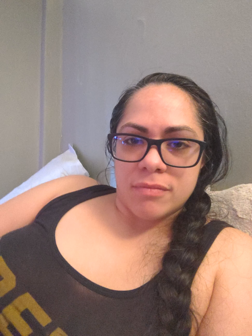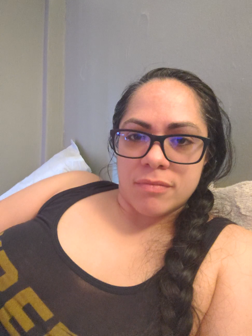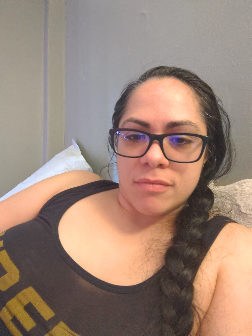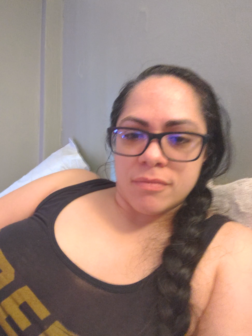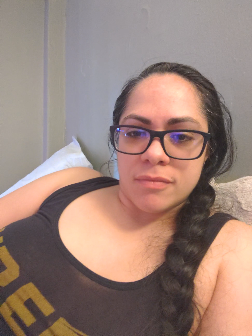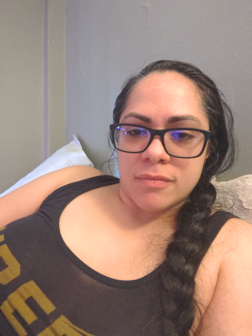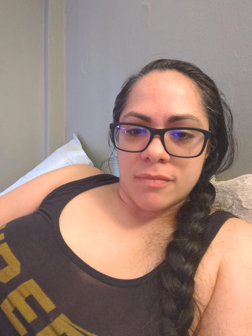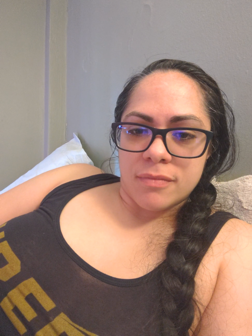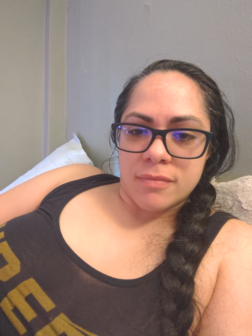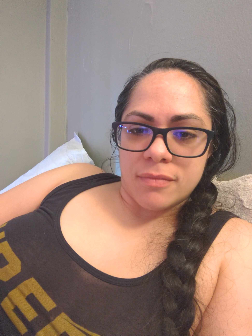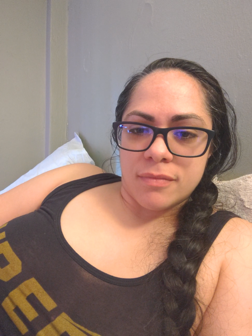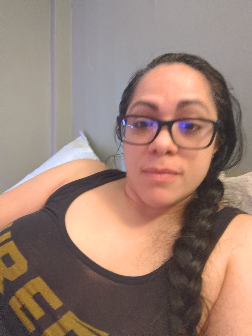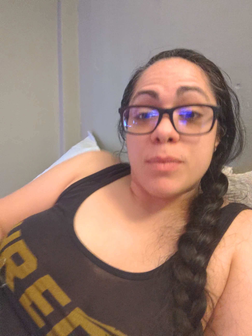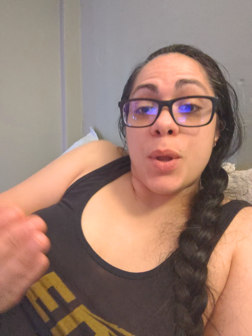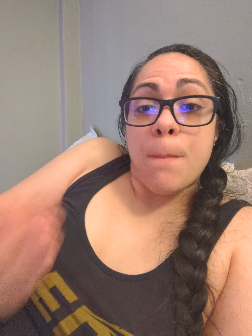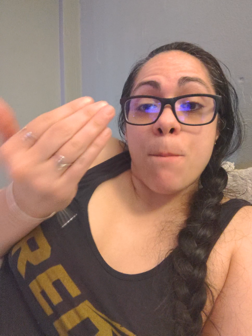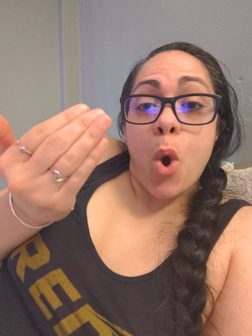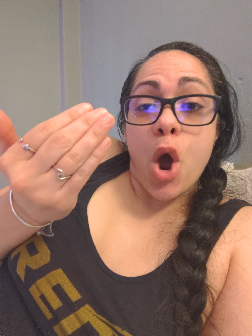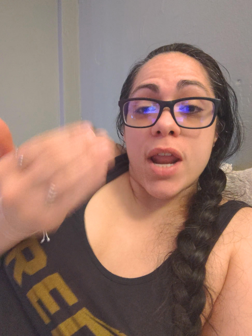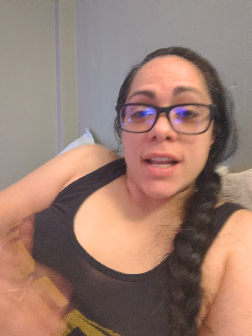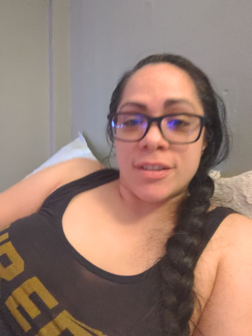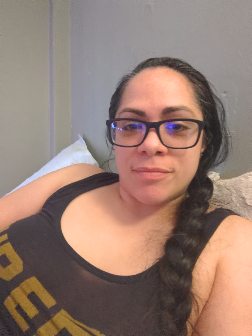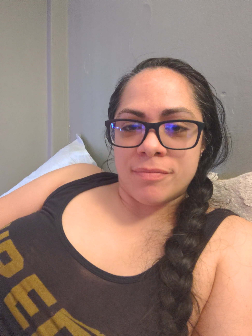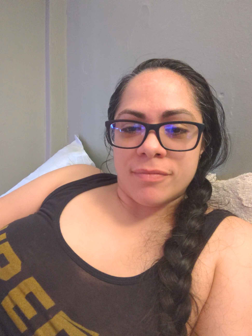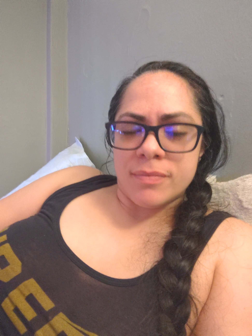morning